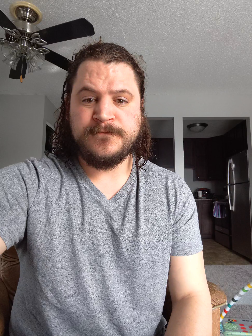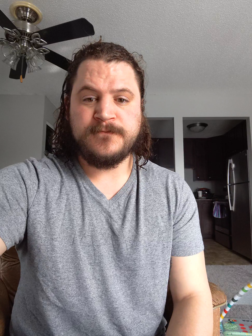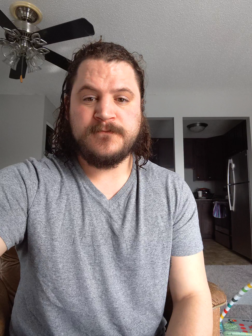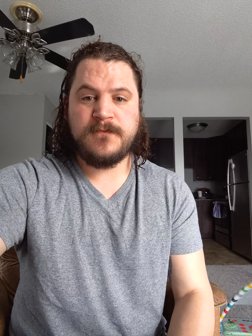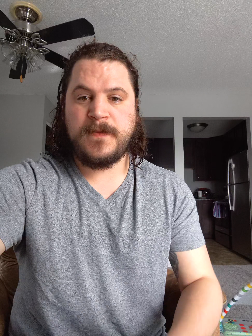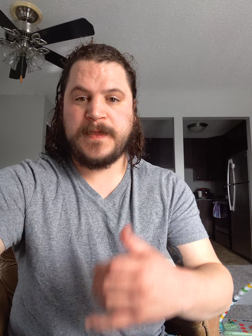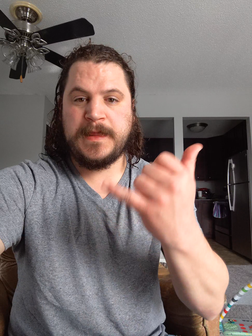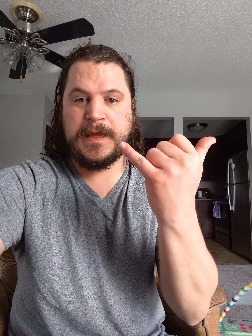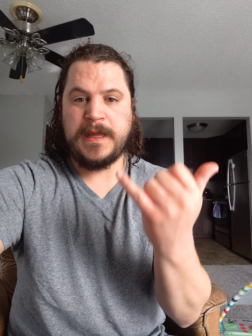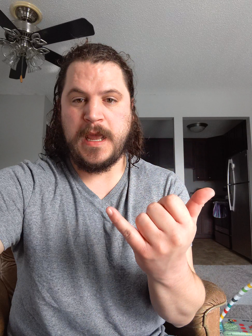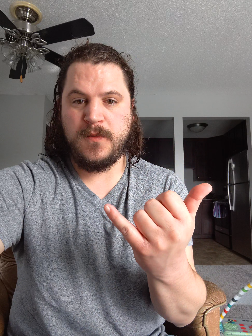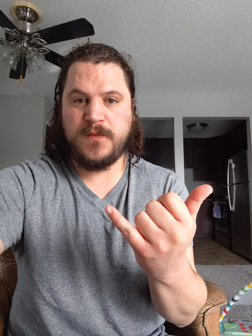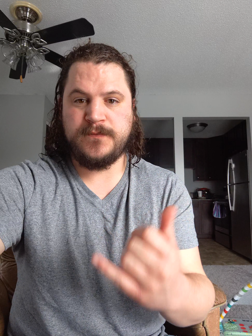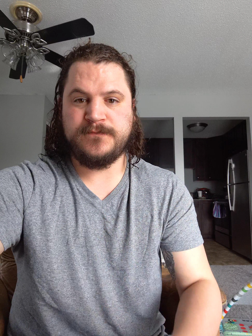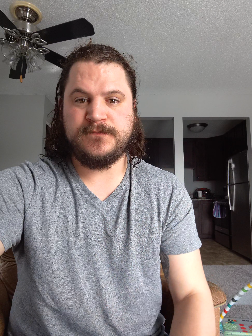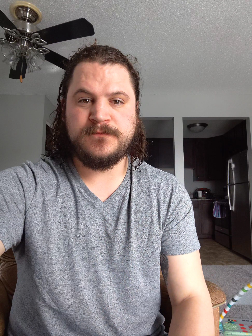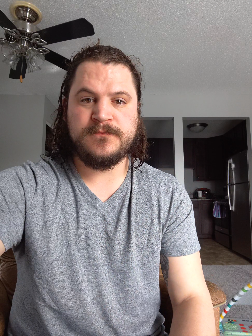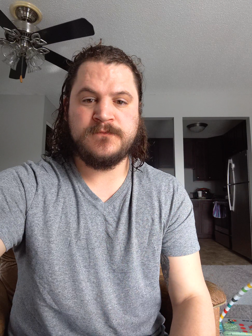now